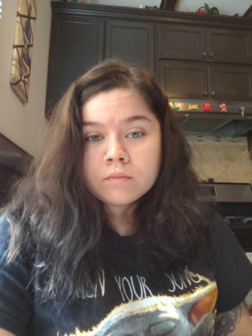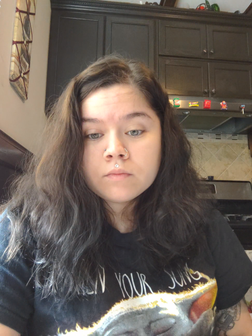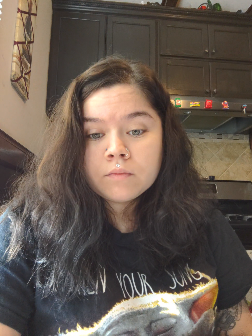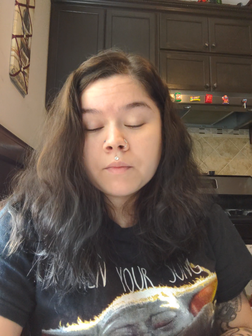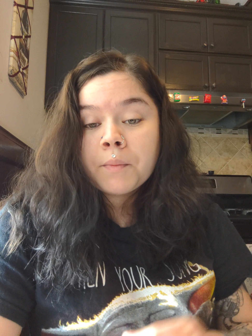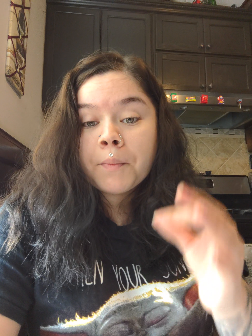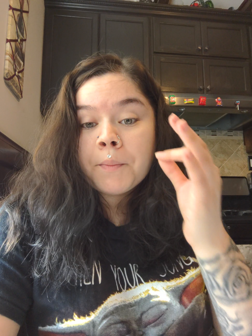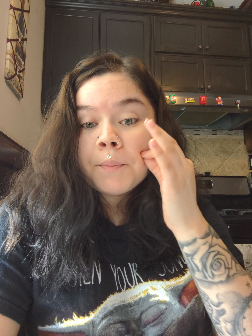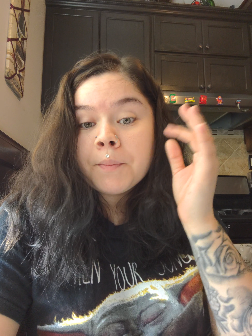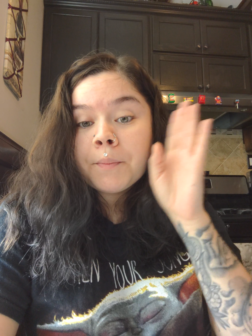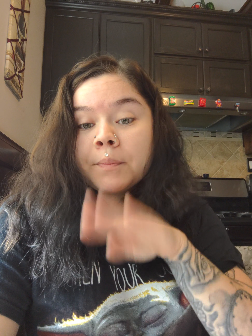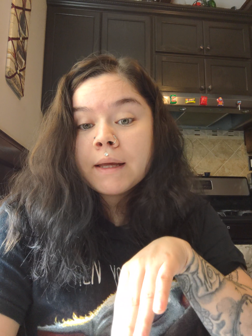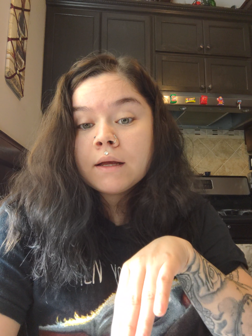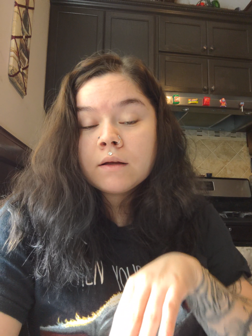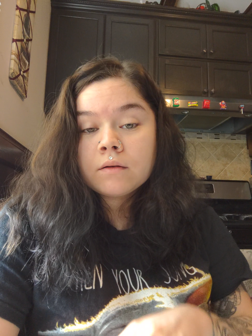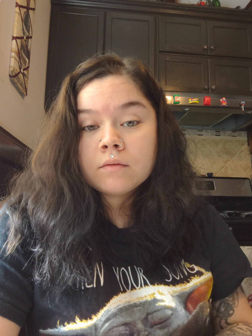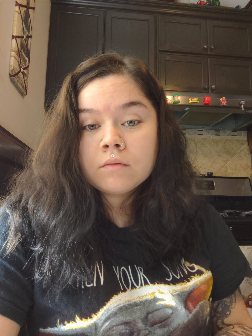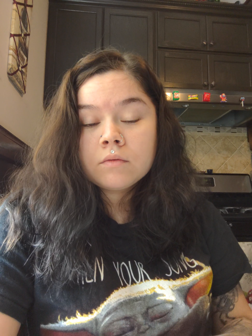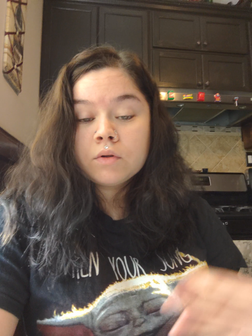bee